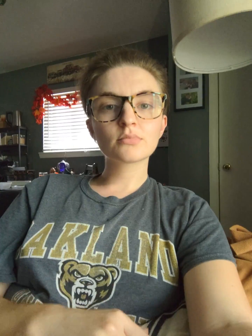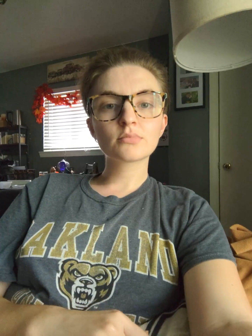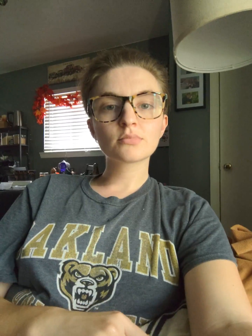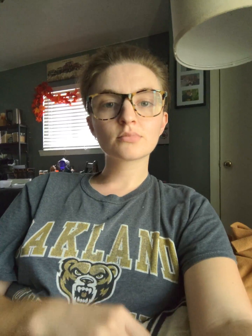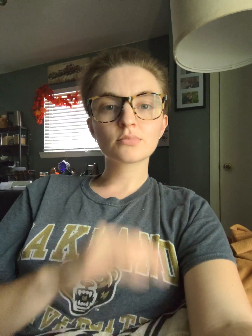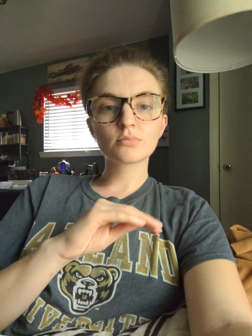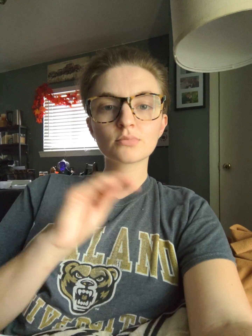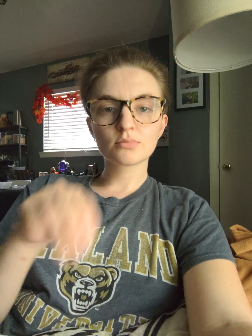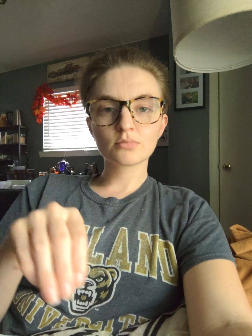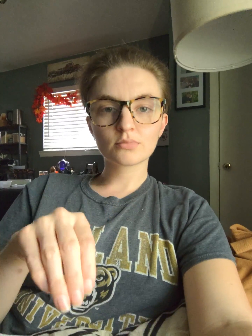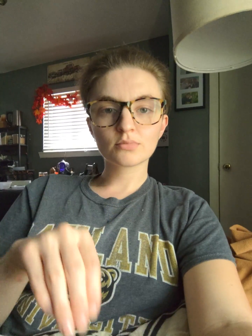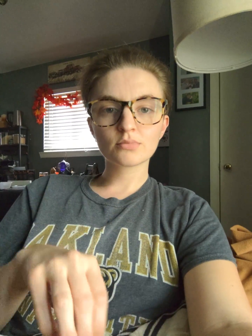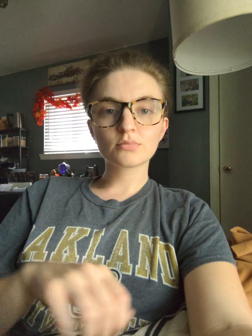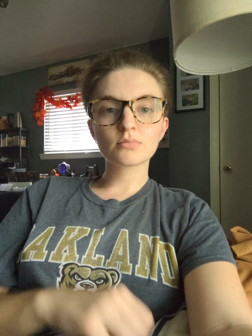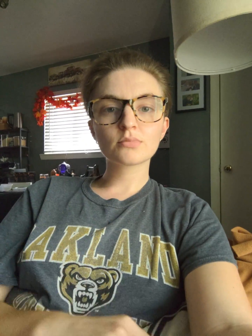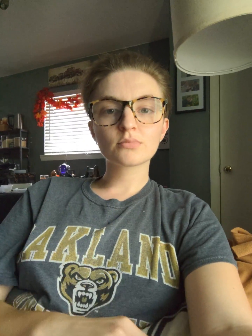put